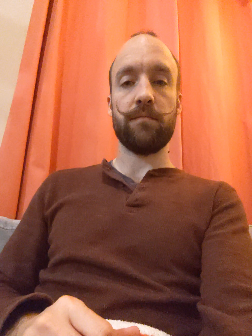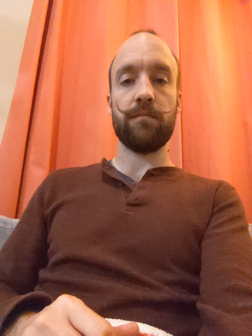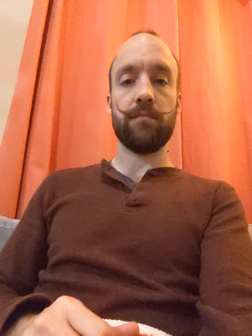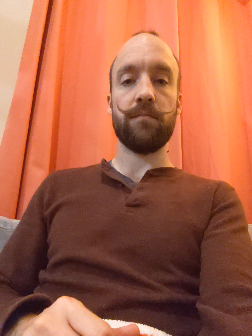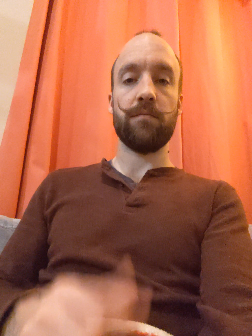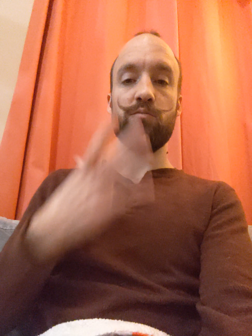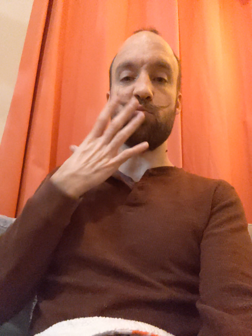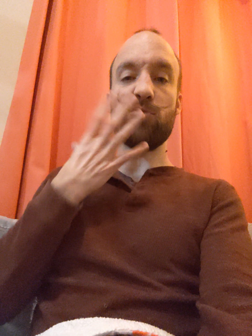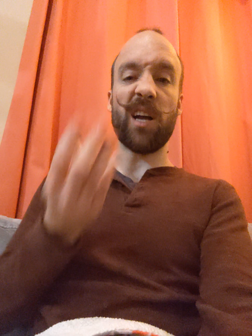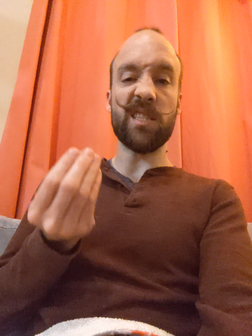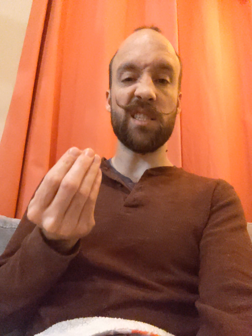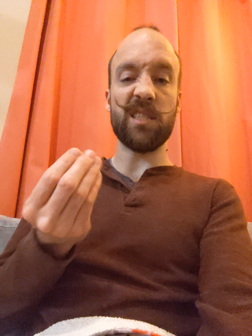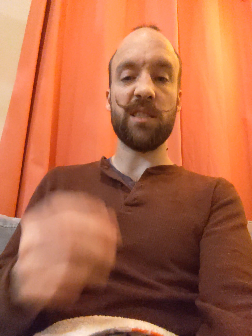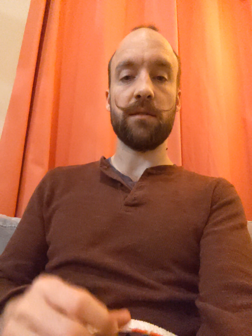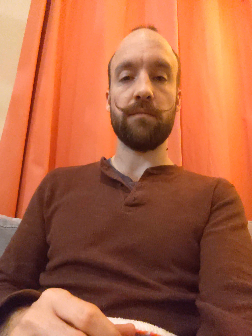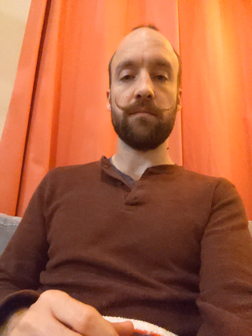wet